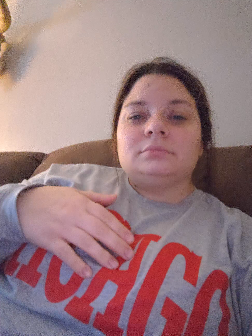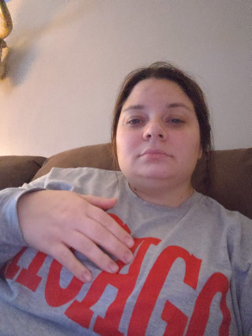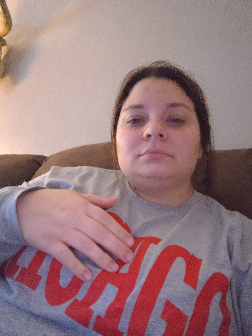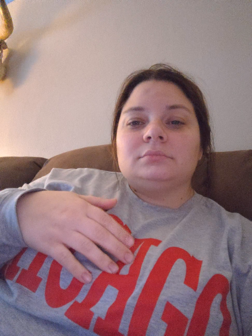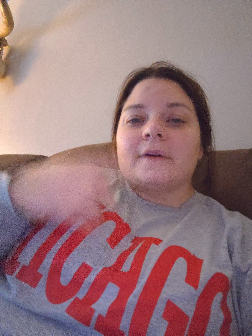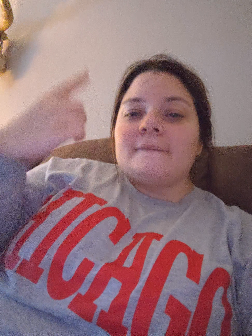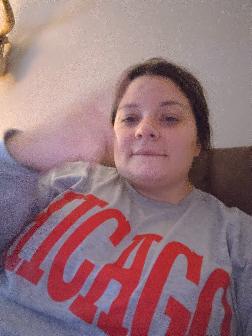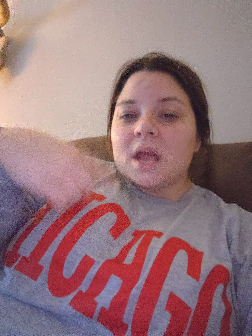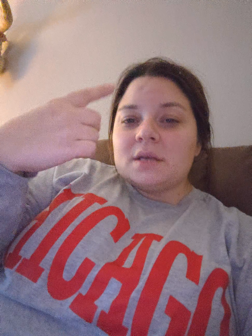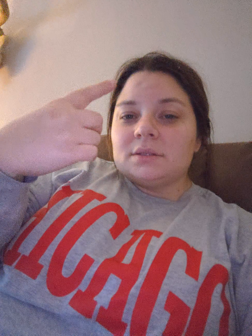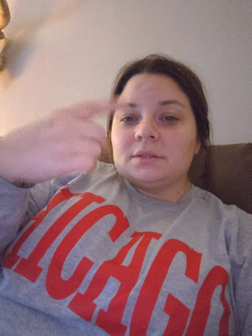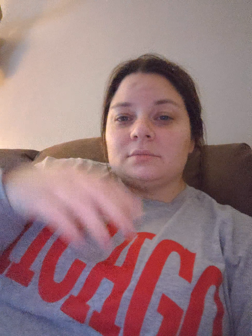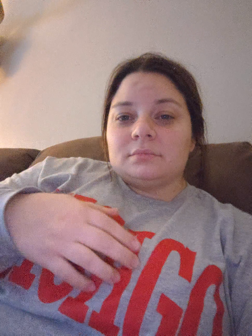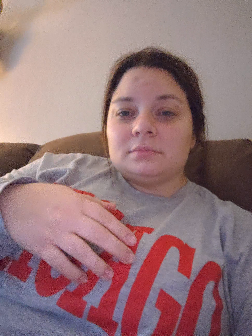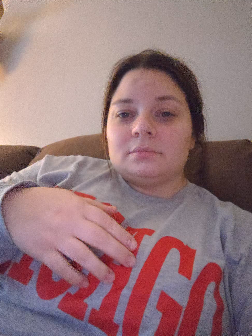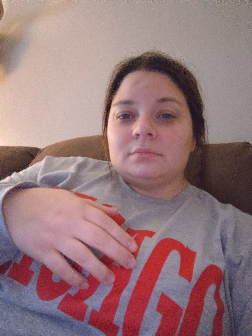face